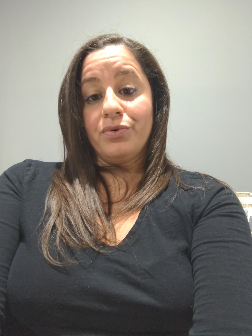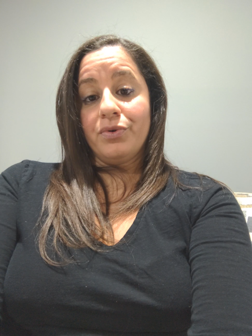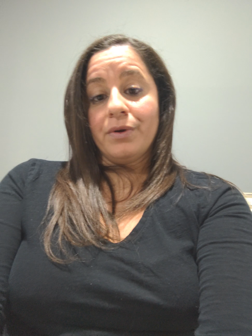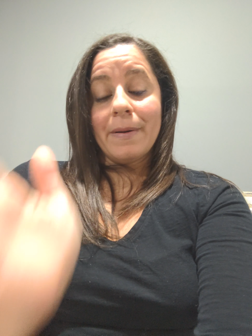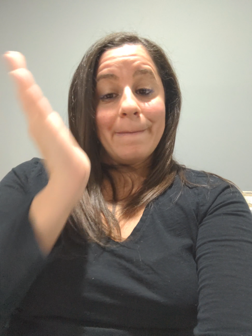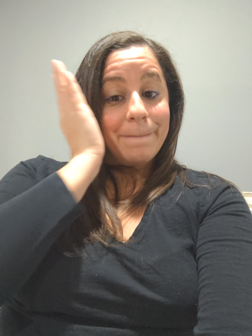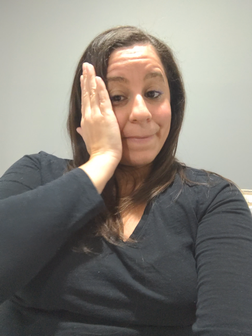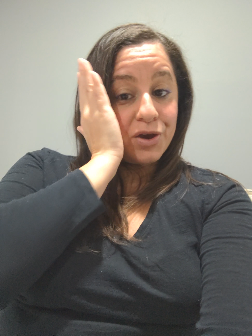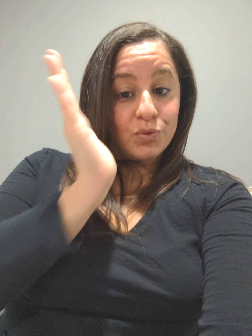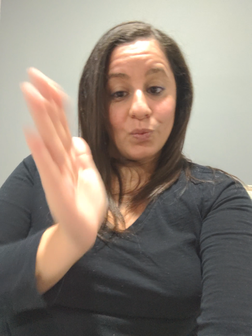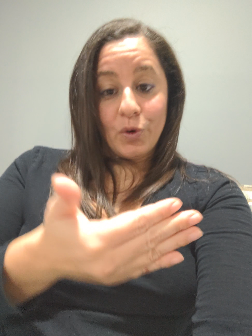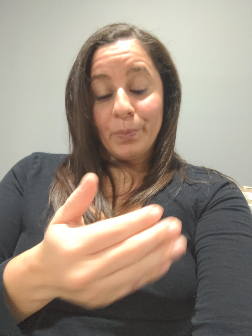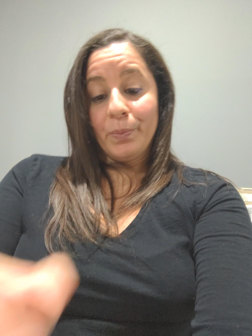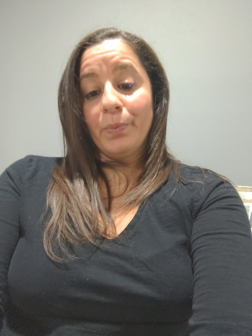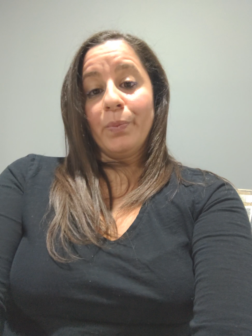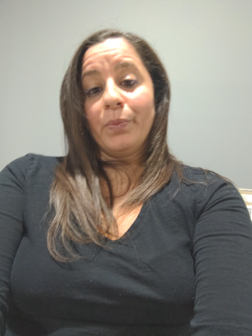bedroom